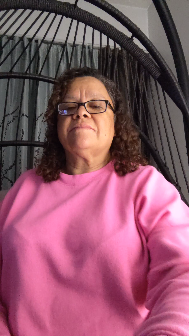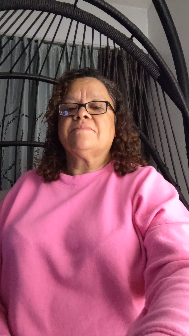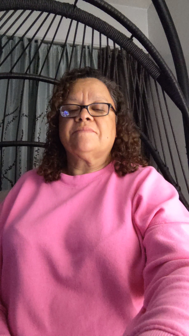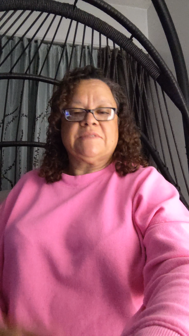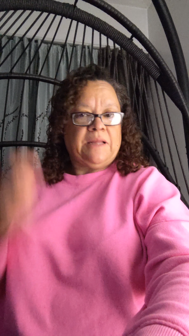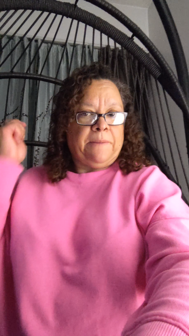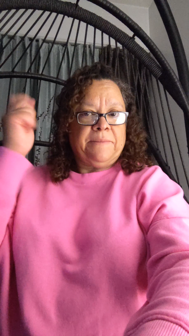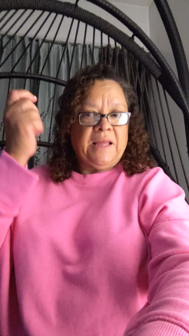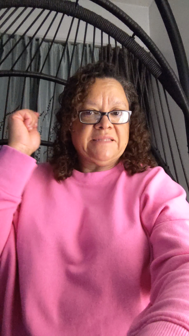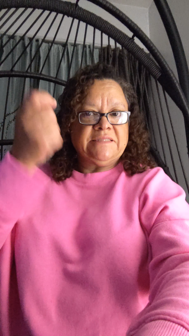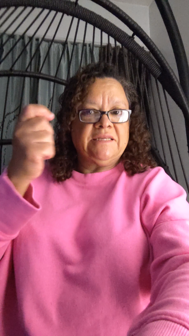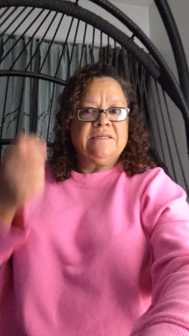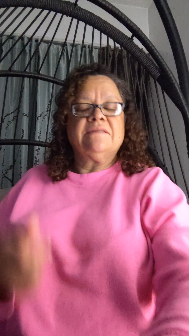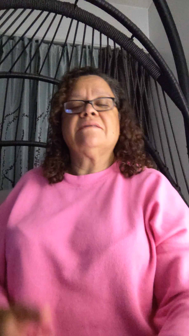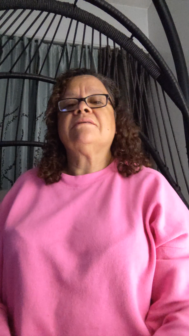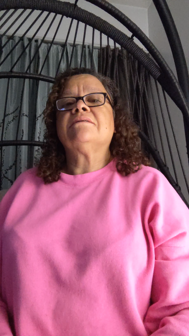bat